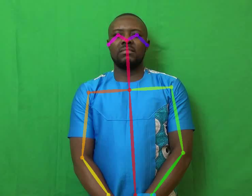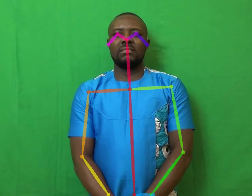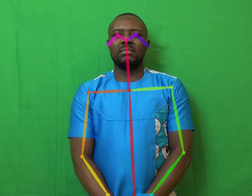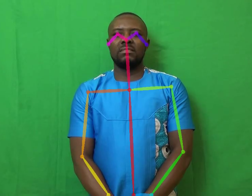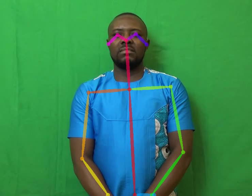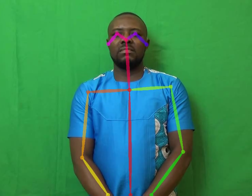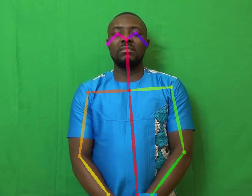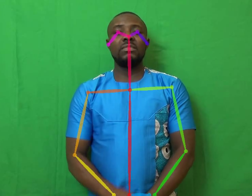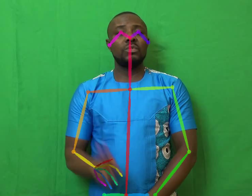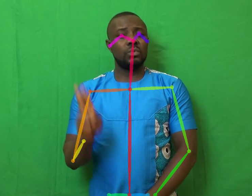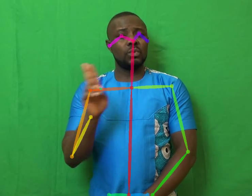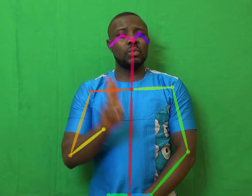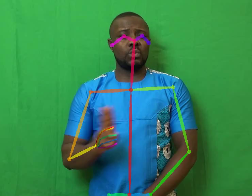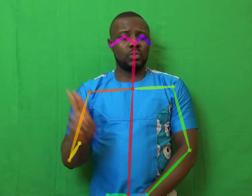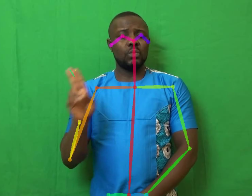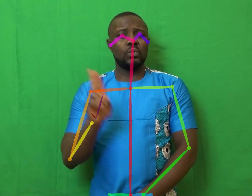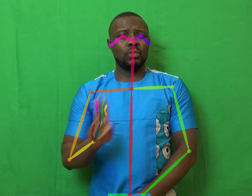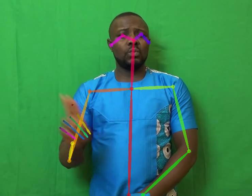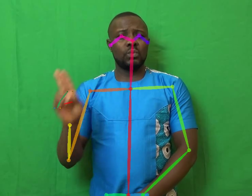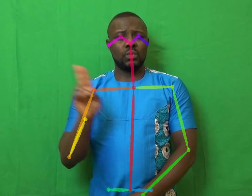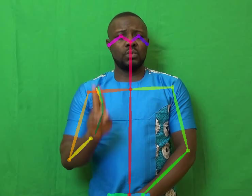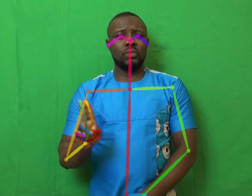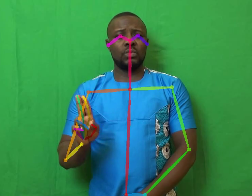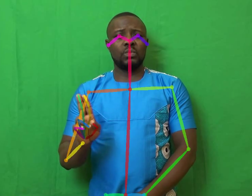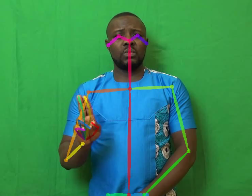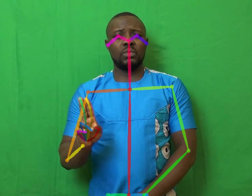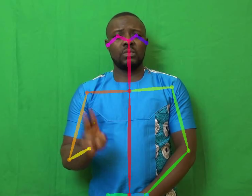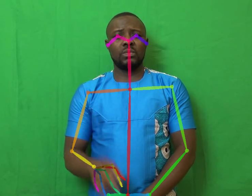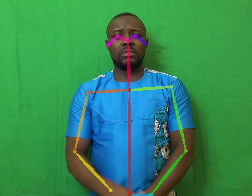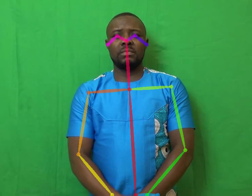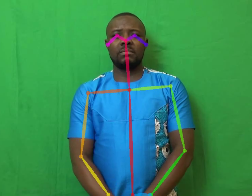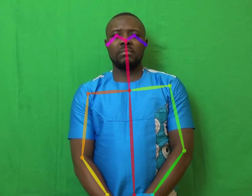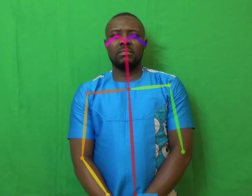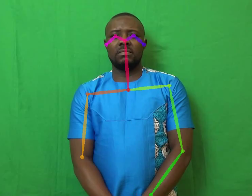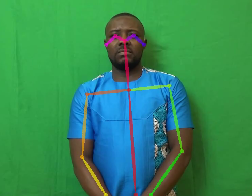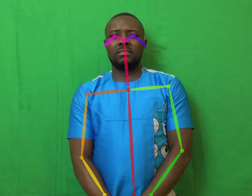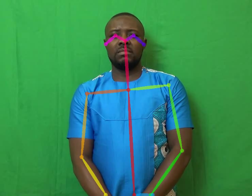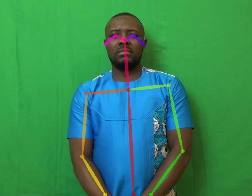use